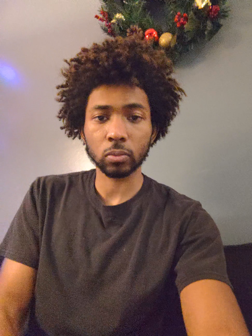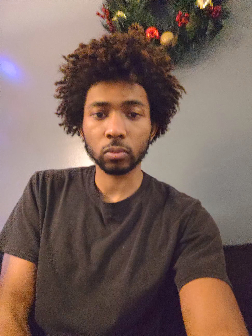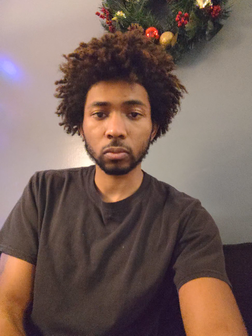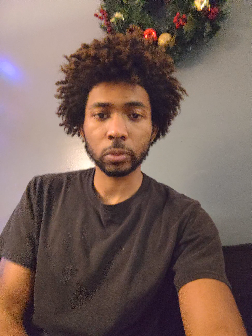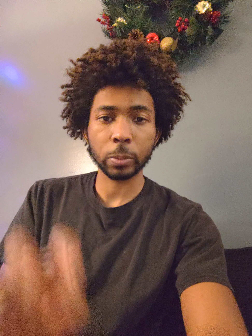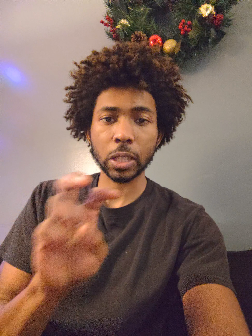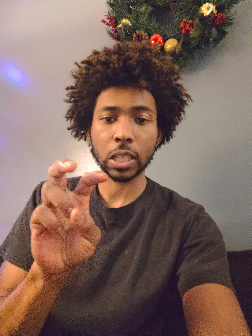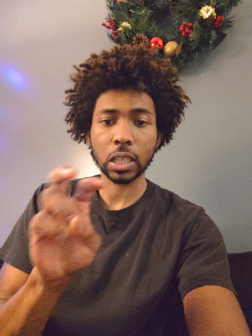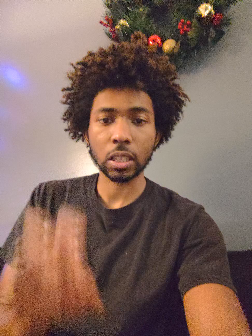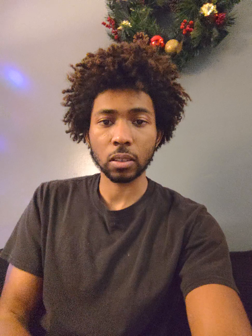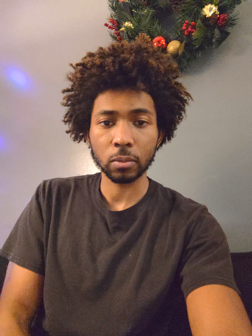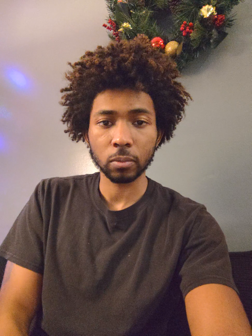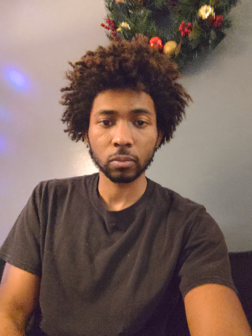pizza